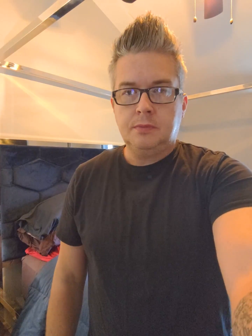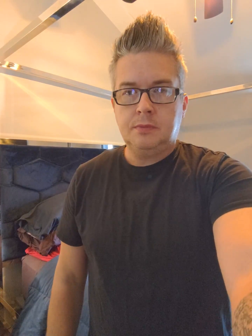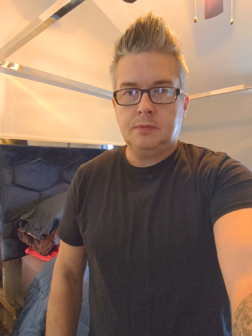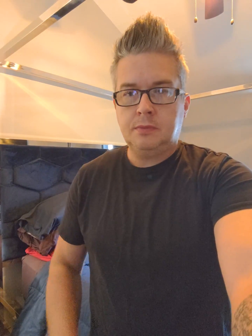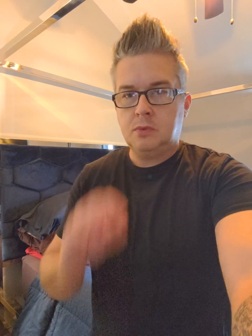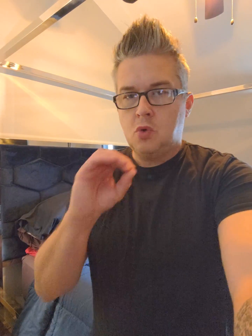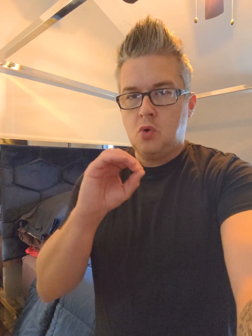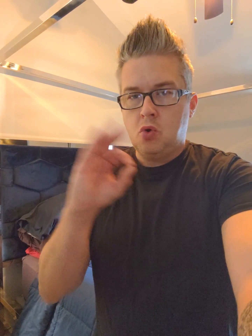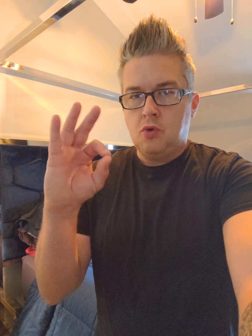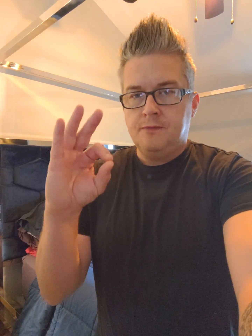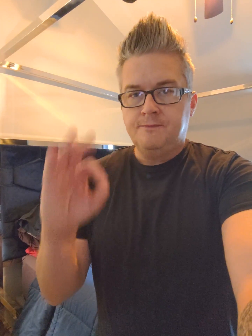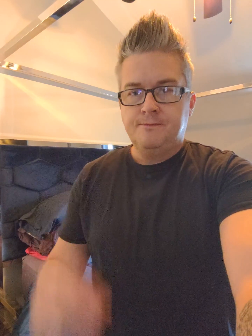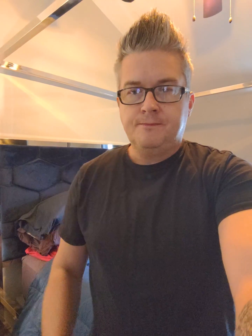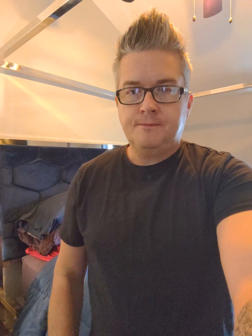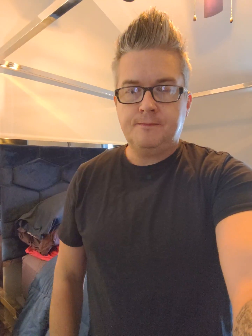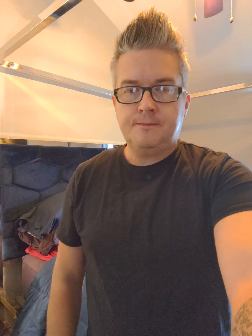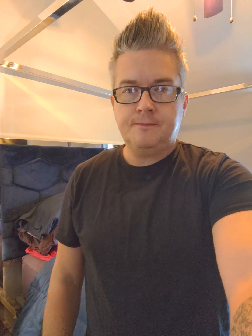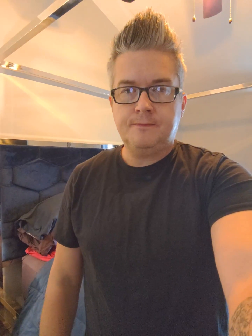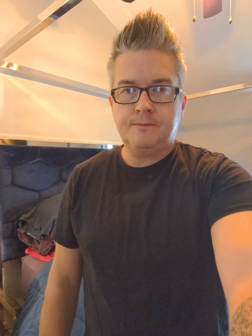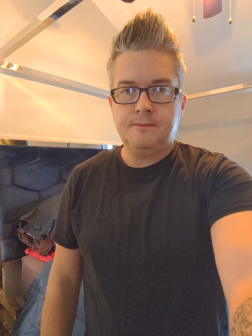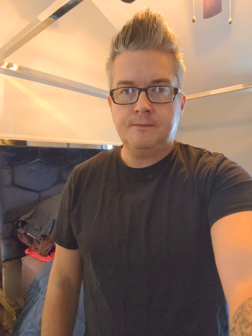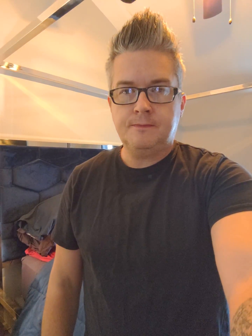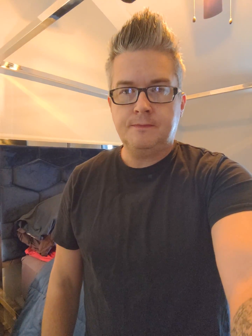off